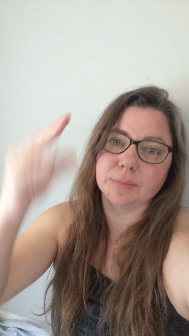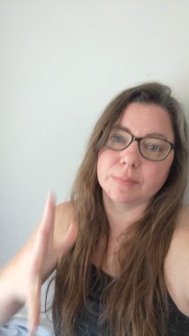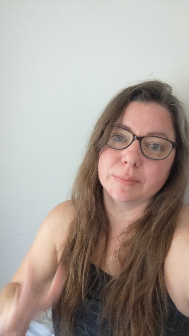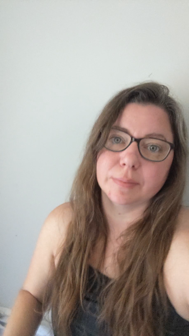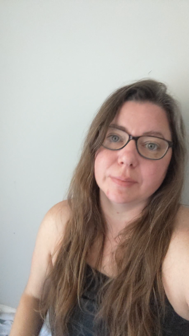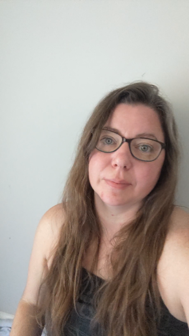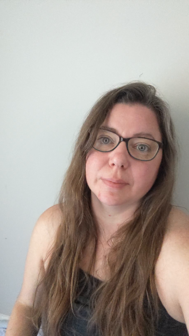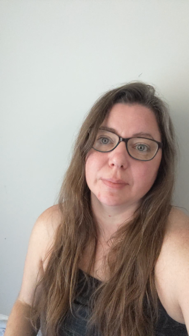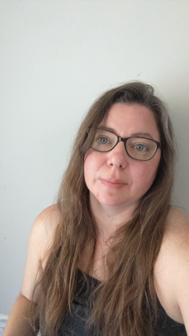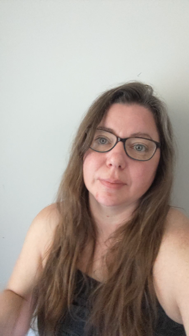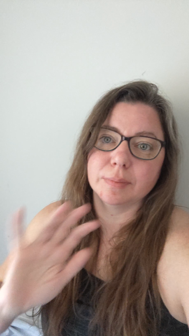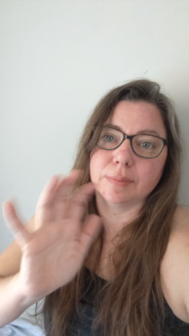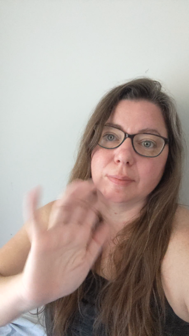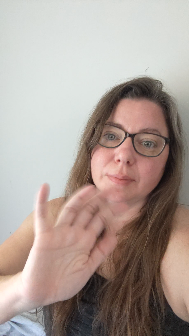cheese